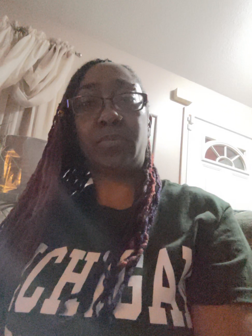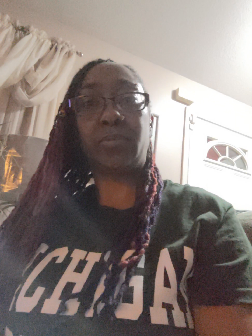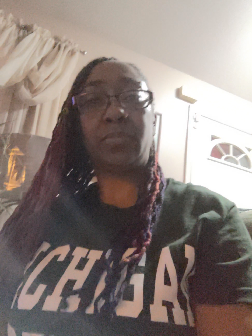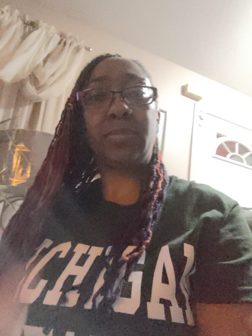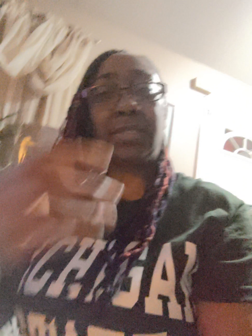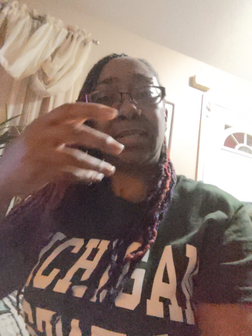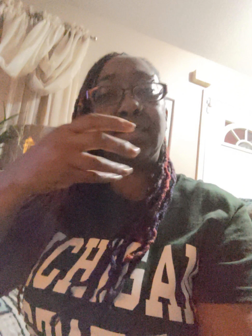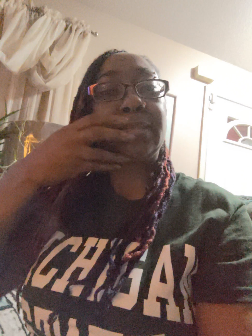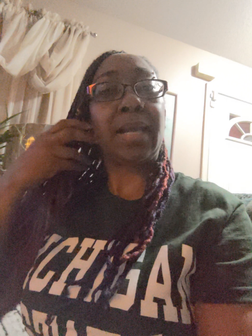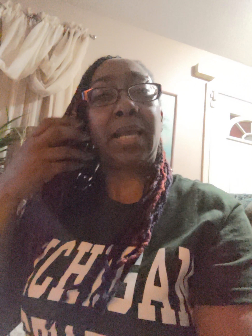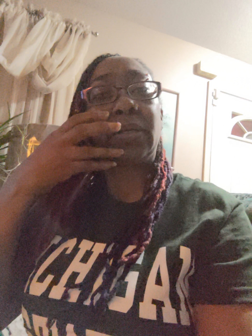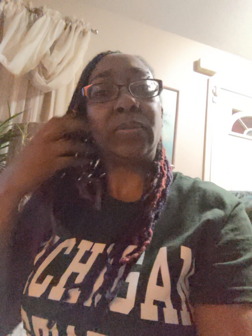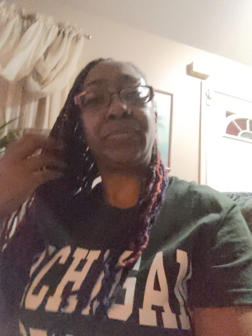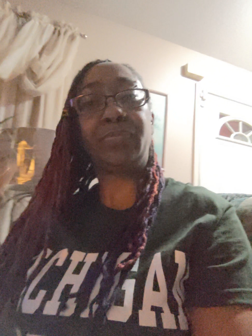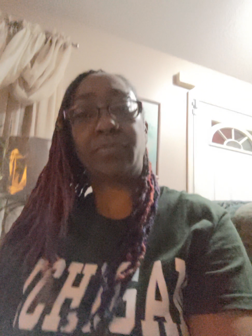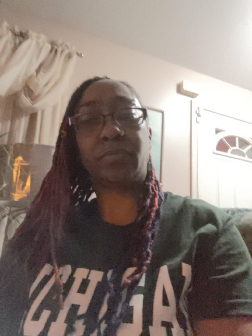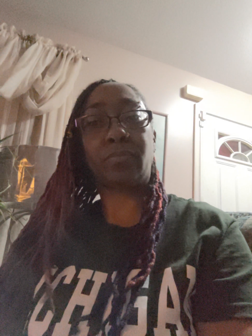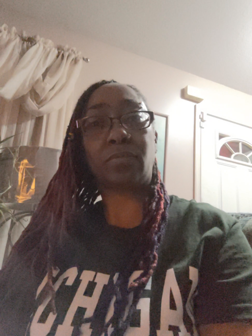tiger